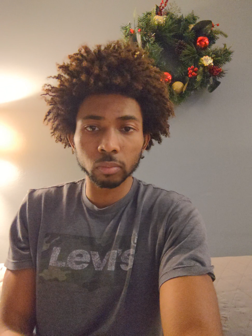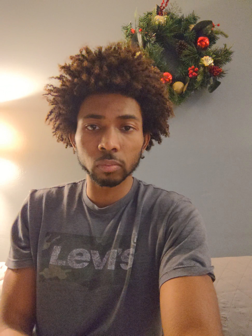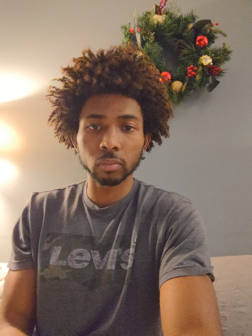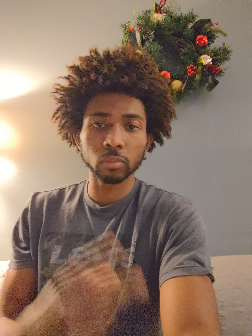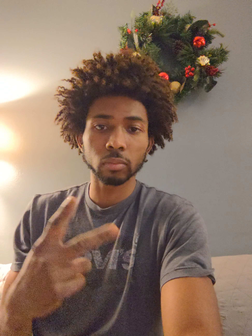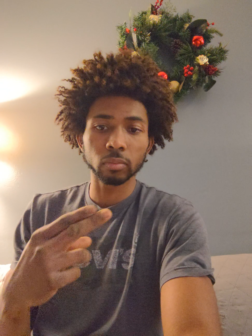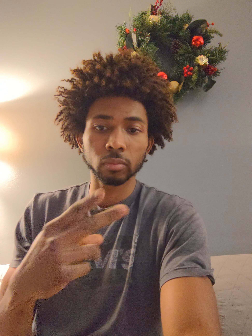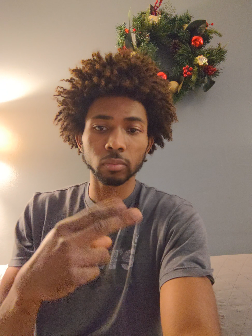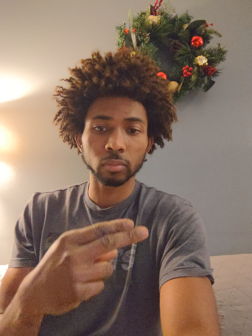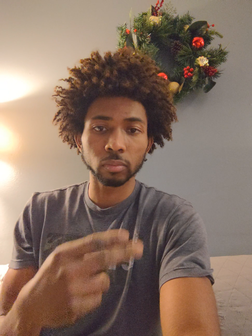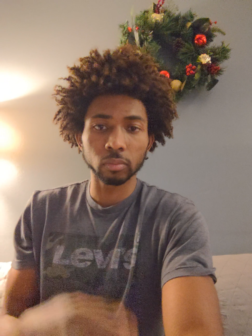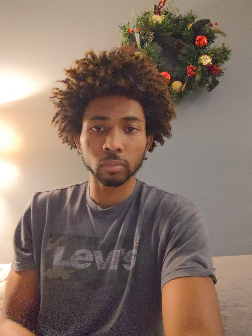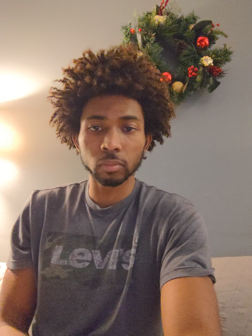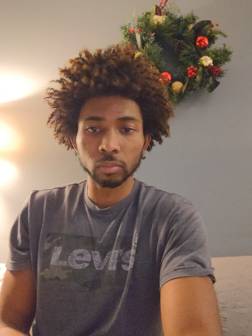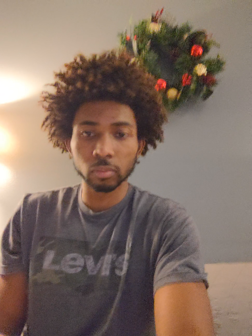scissors